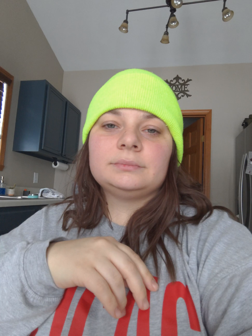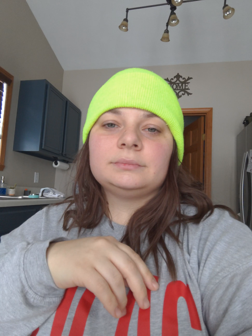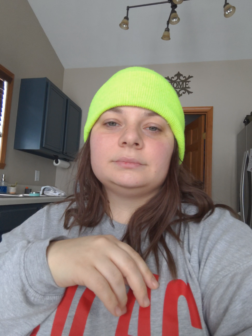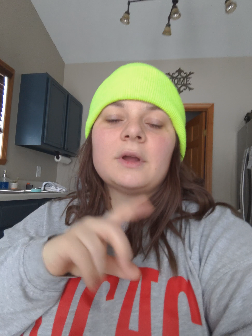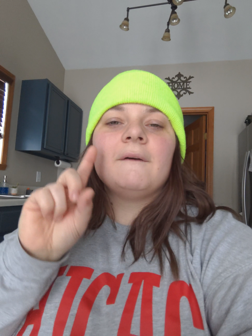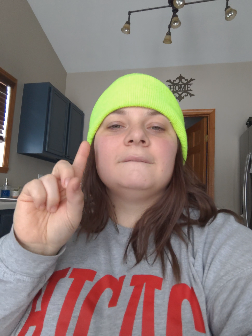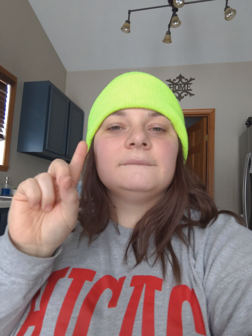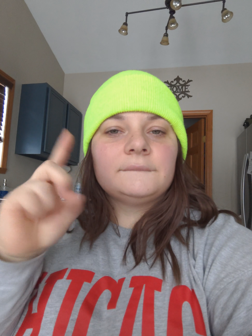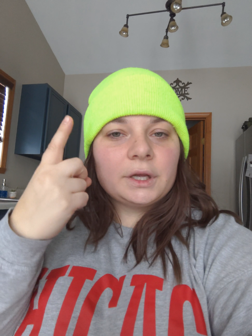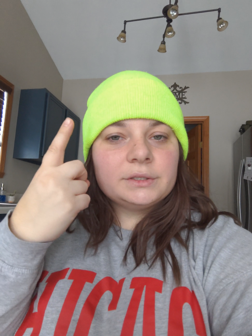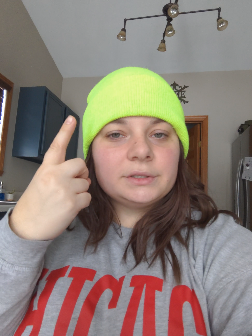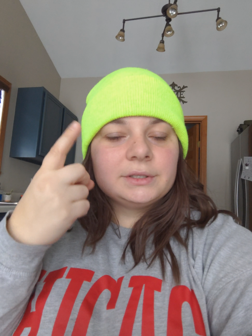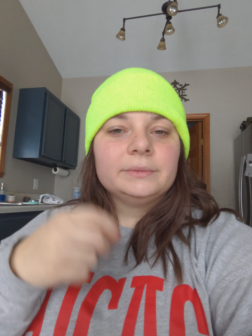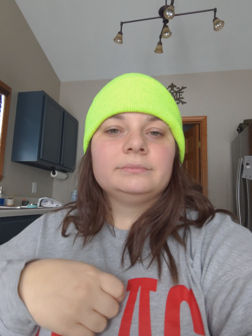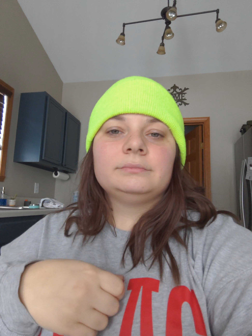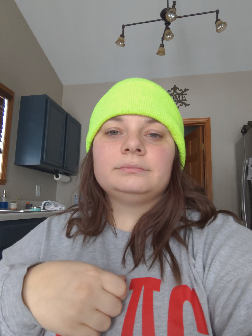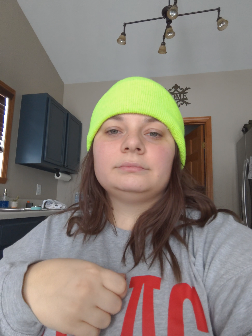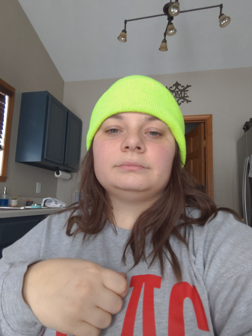first